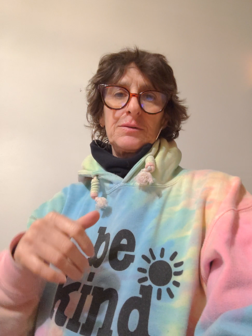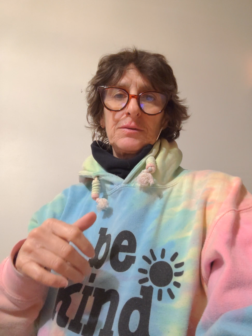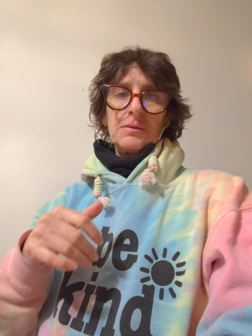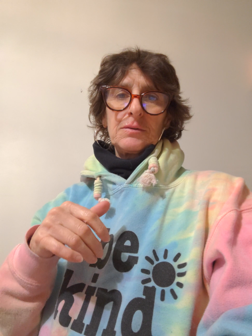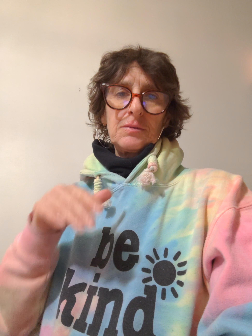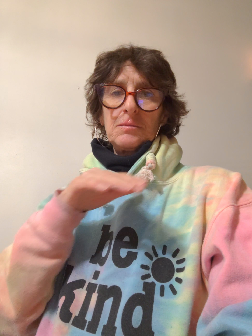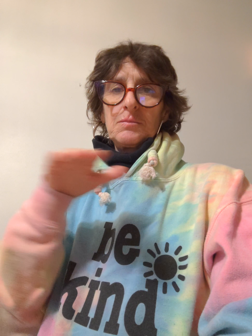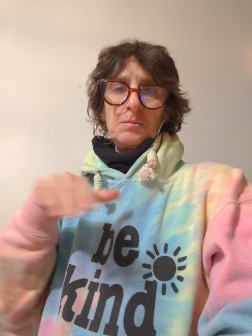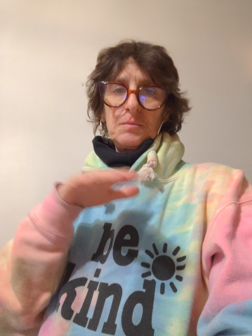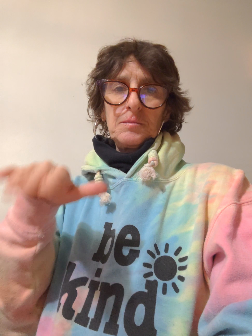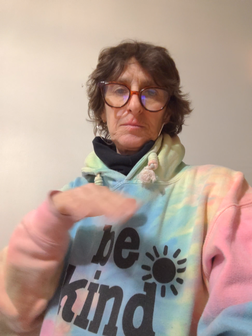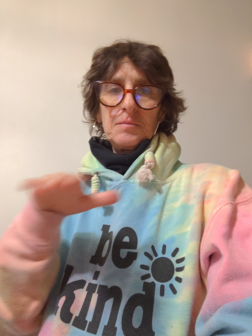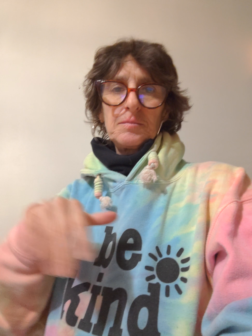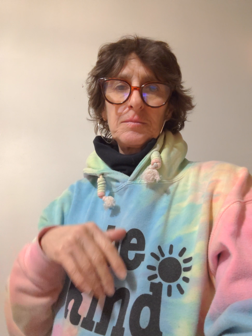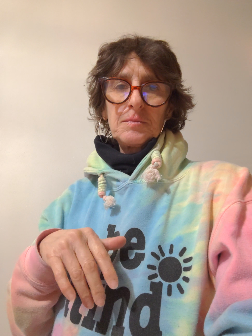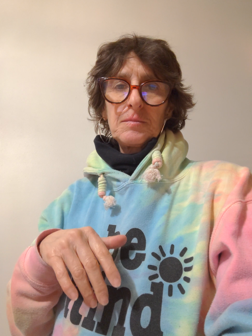pool